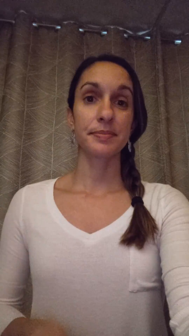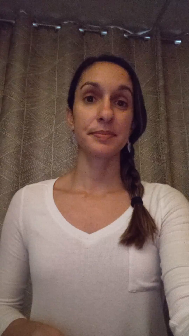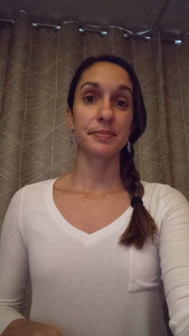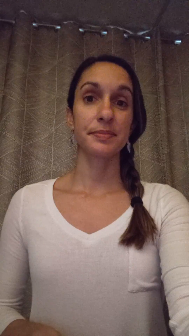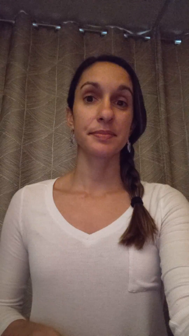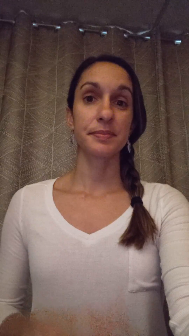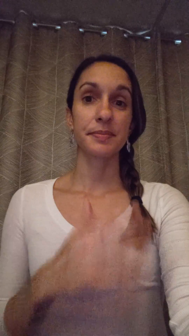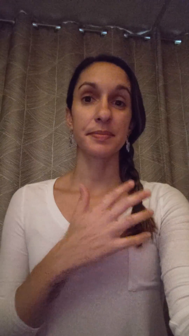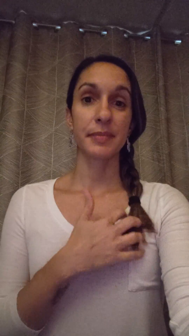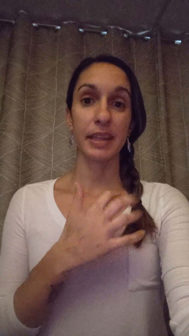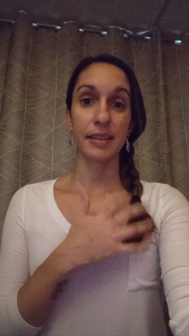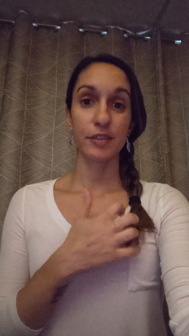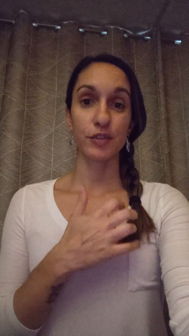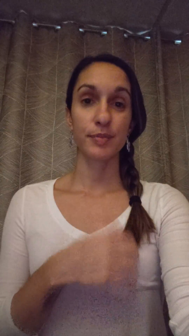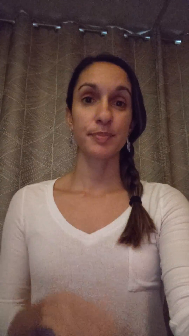bear